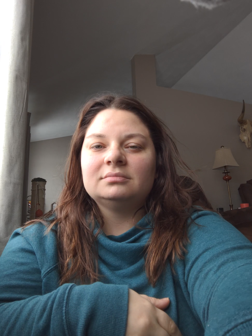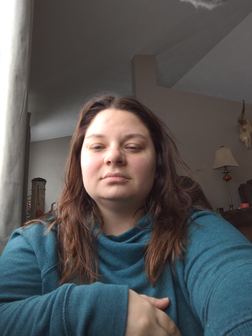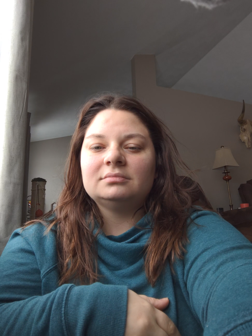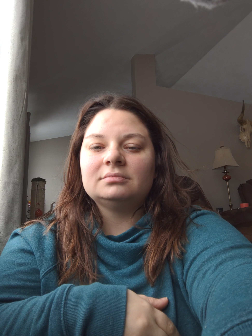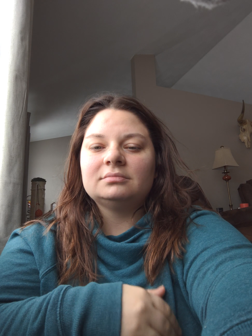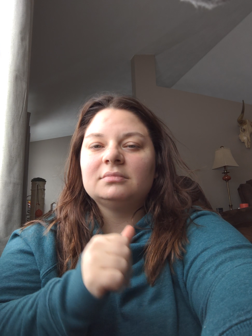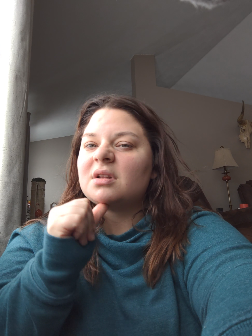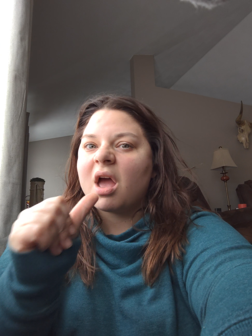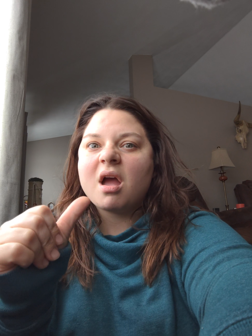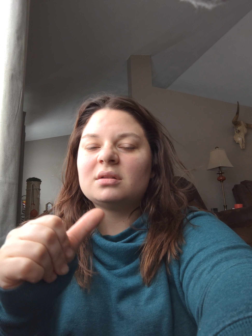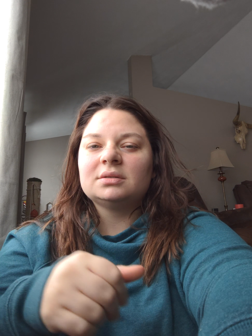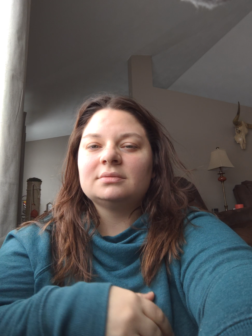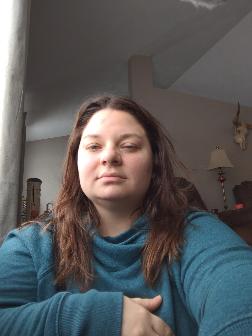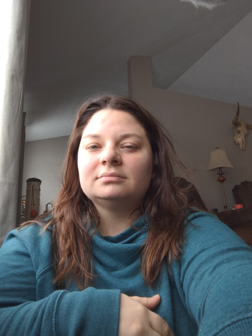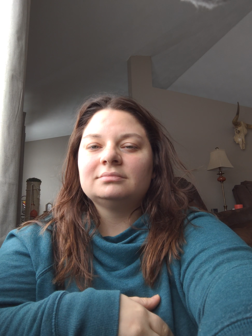not